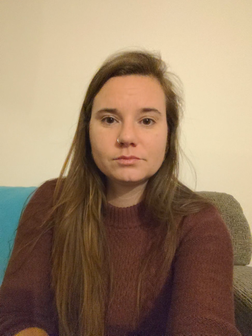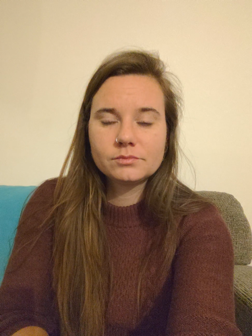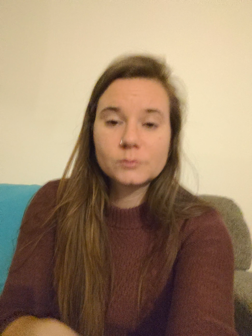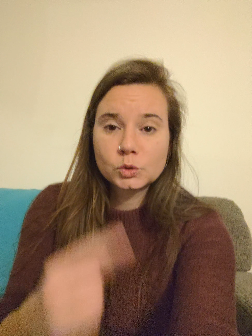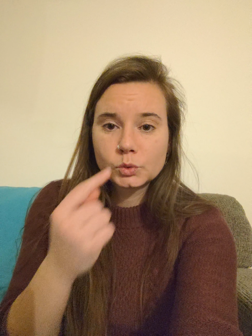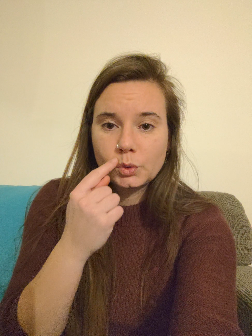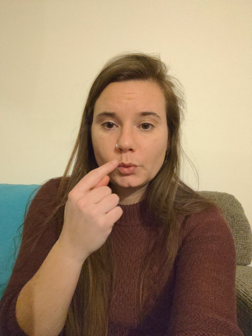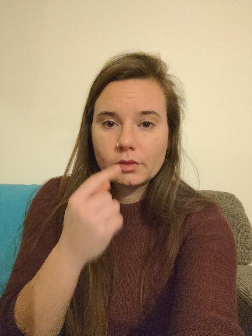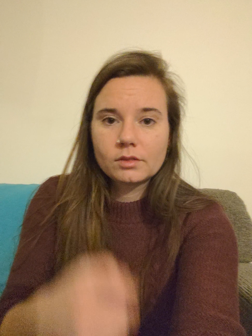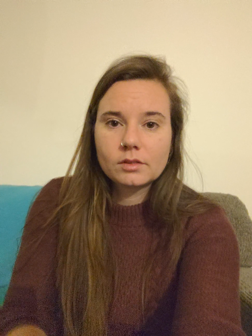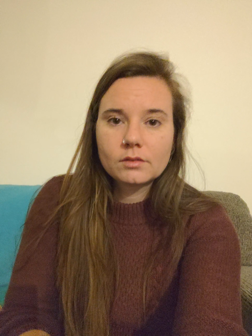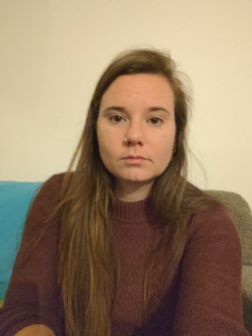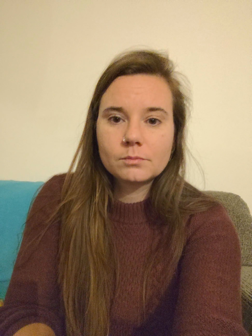tooth